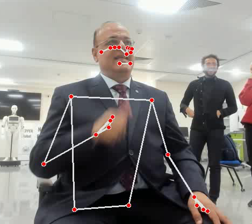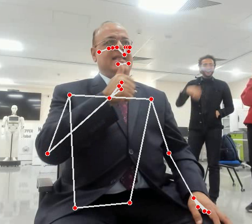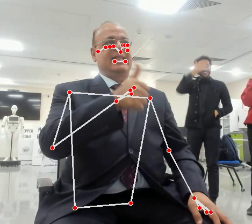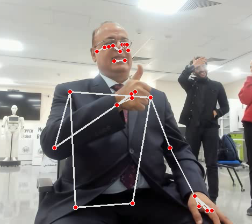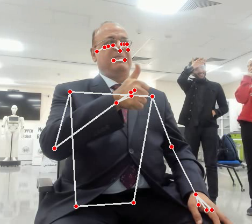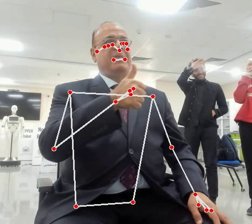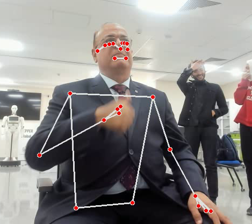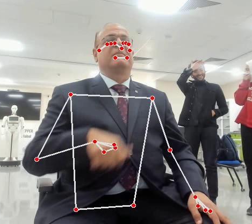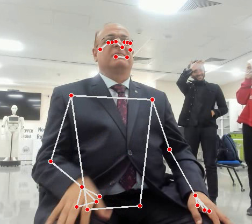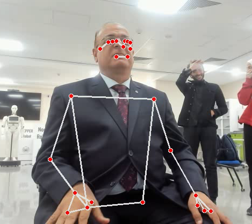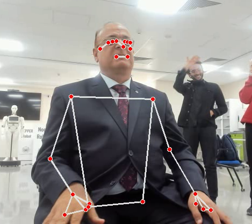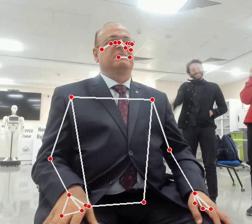tmam